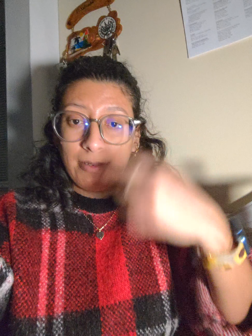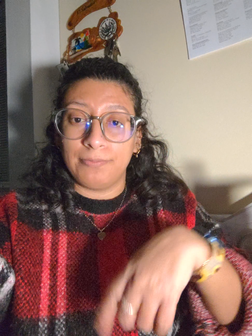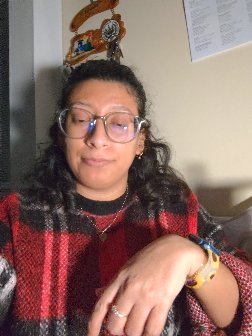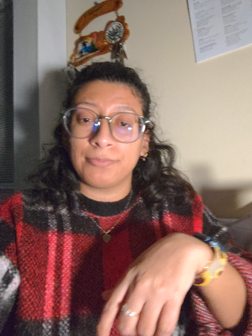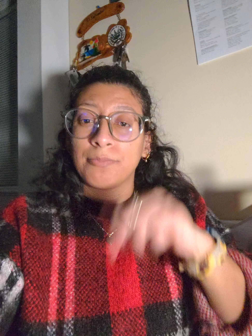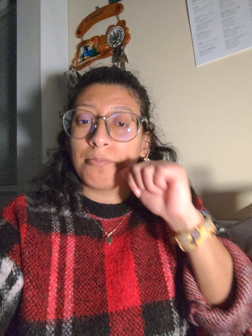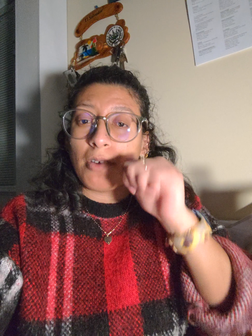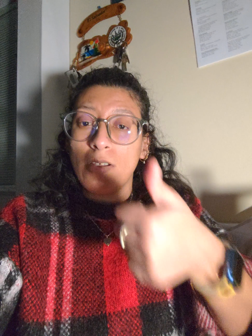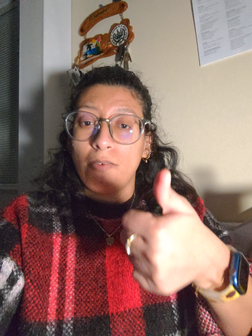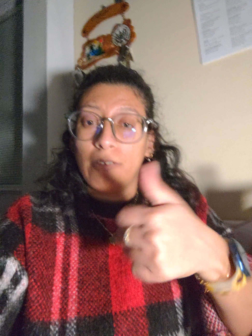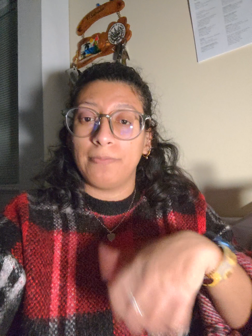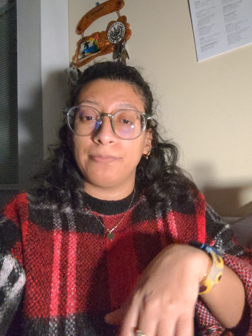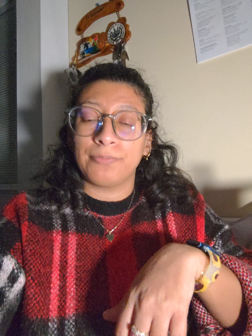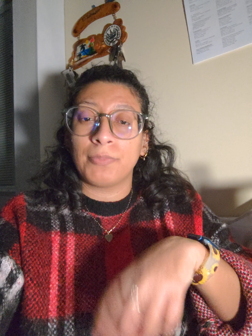tomorrow